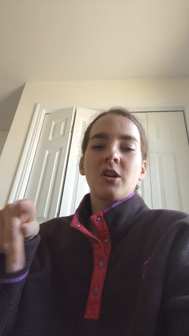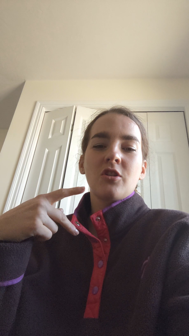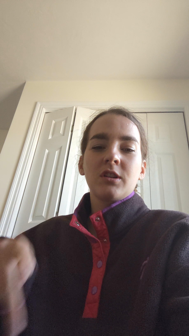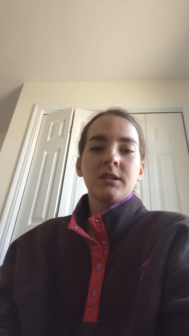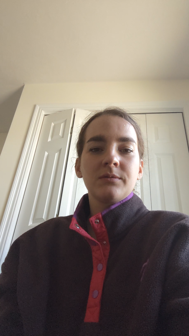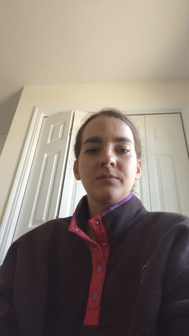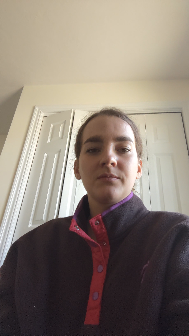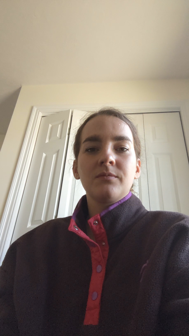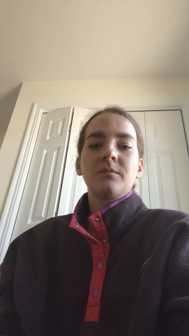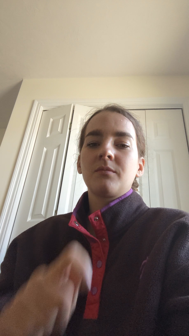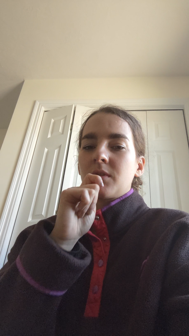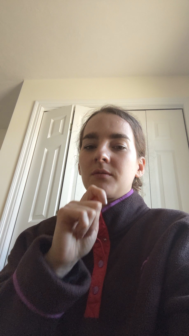popsicle